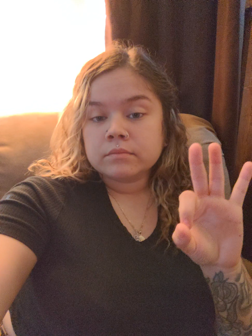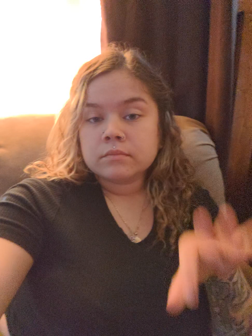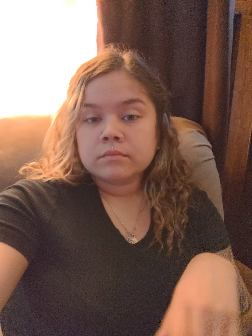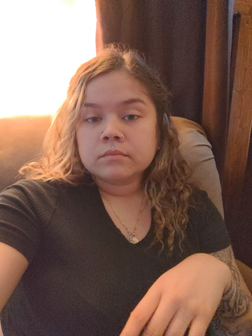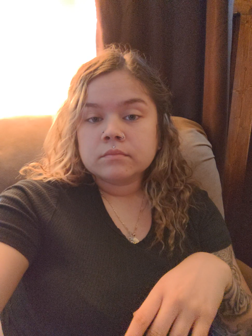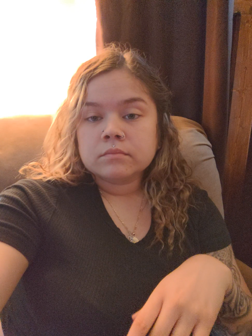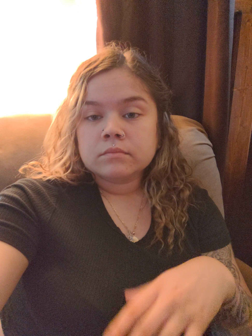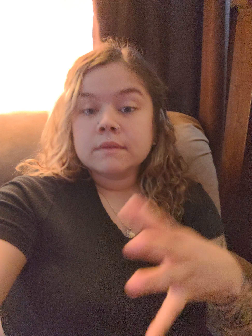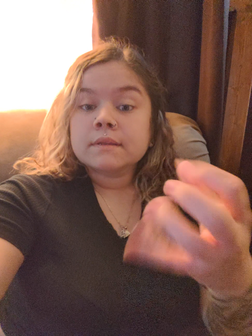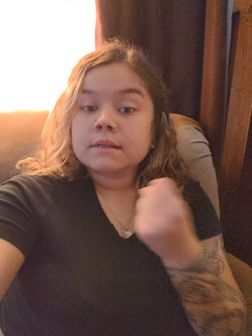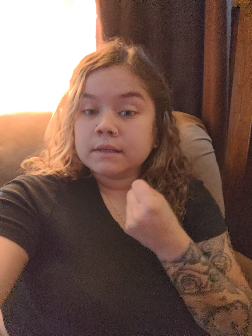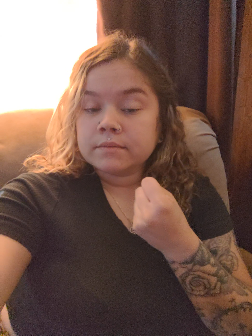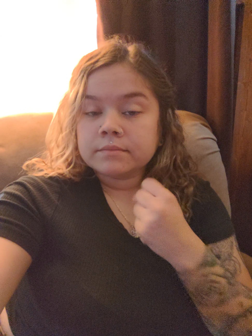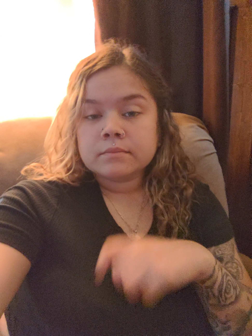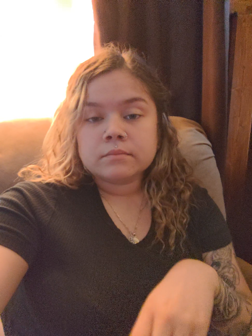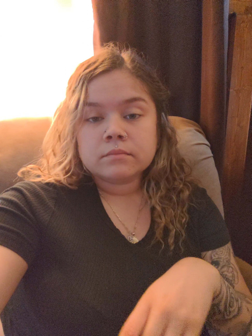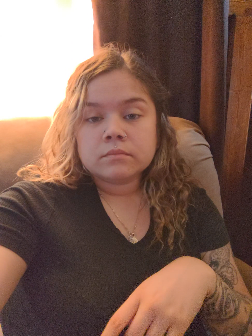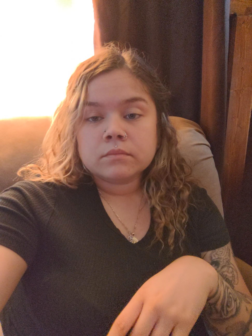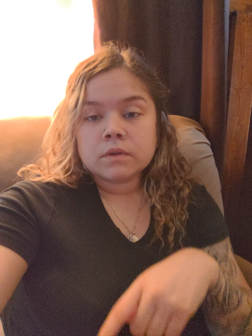get